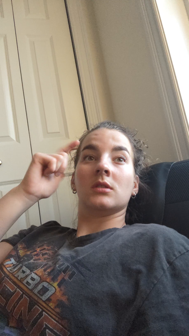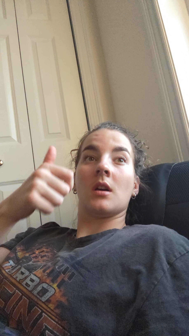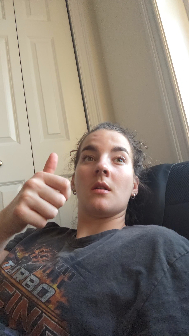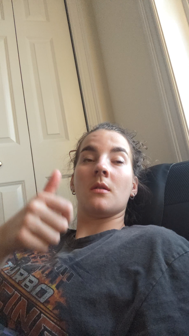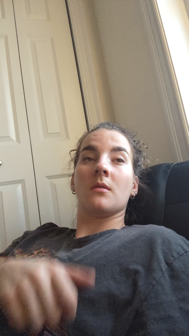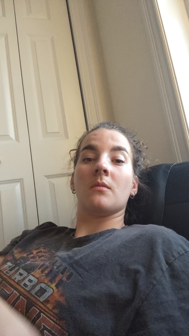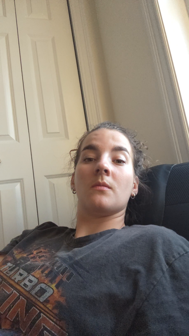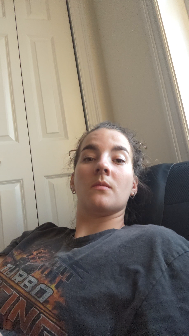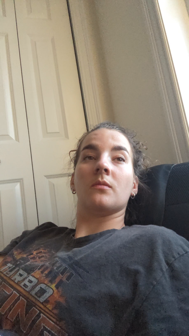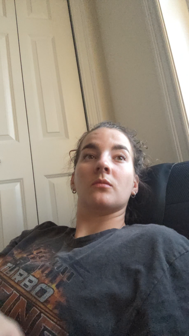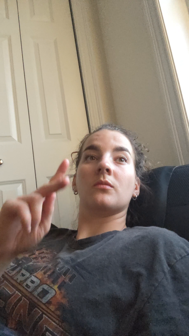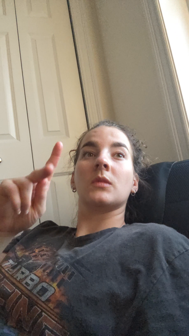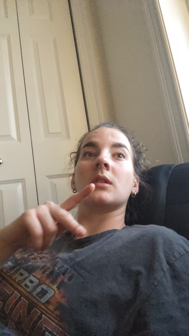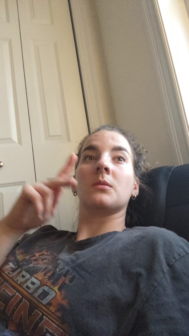people